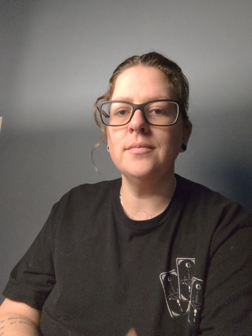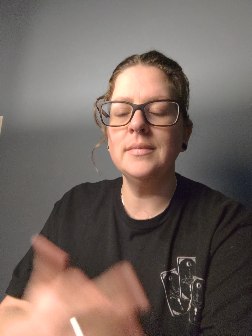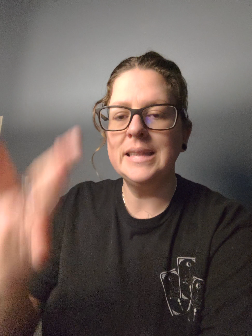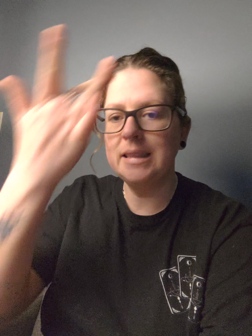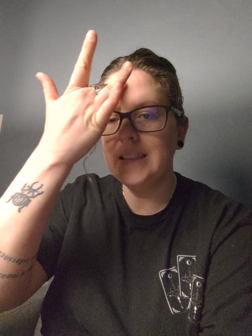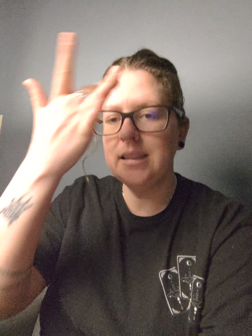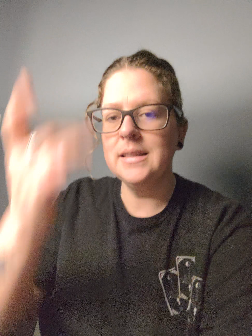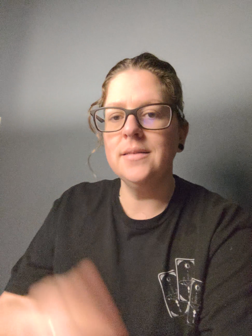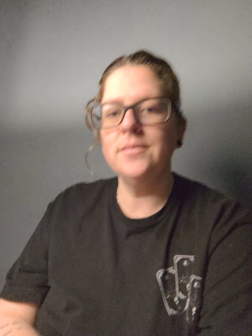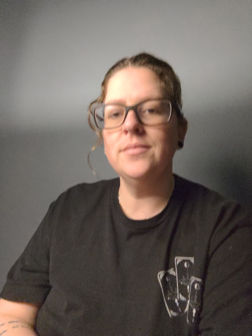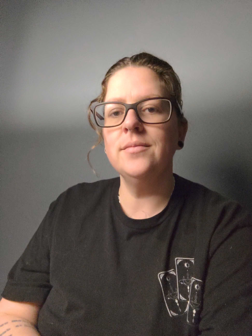sick